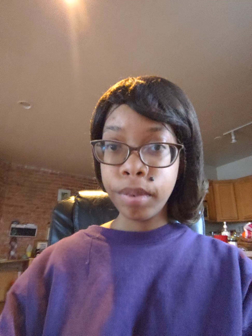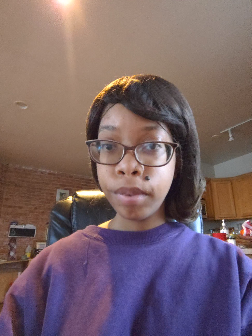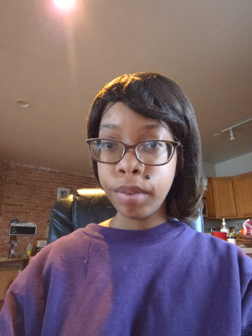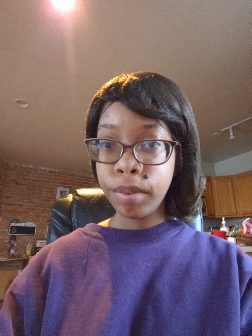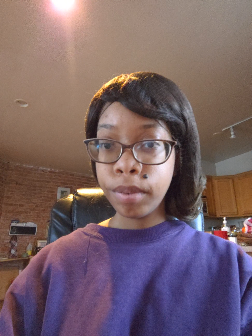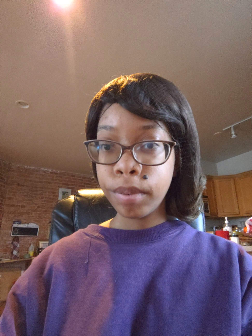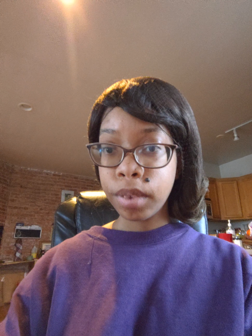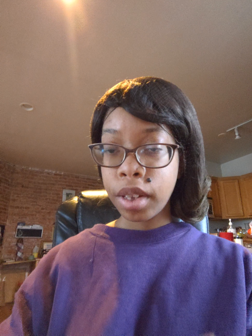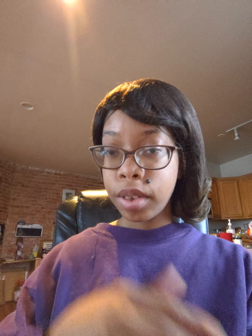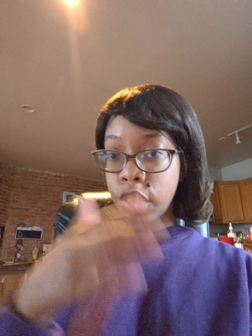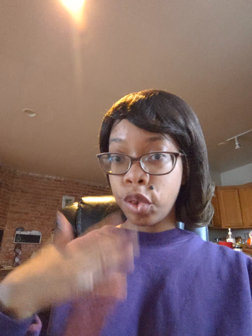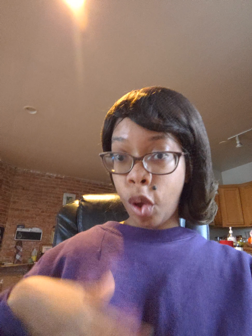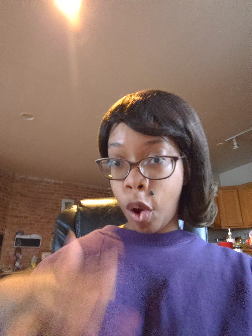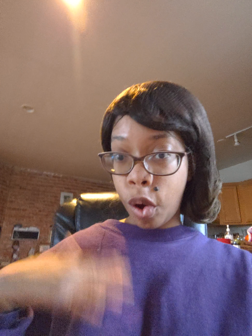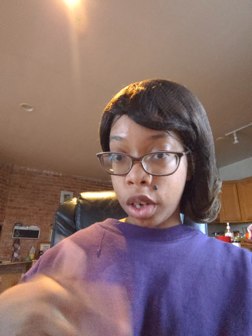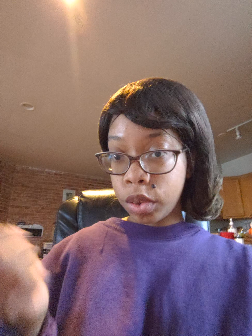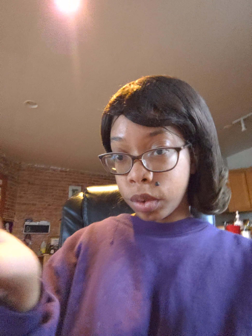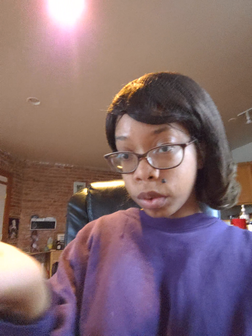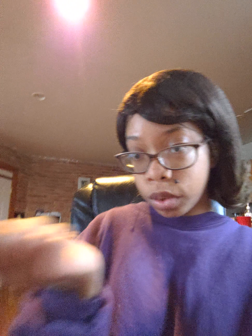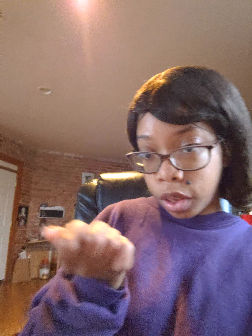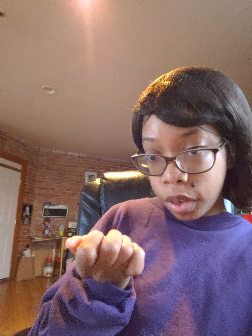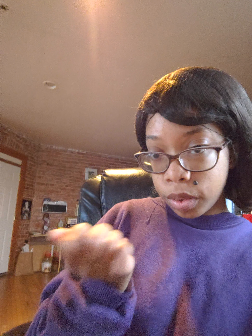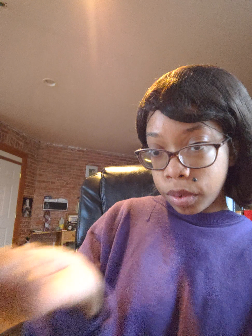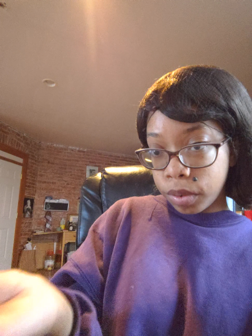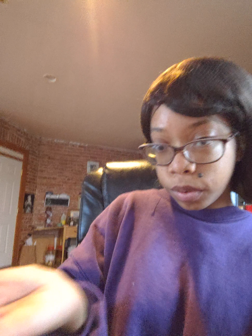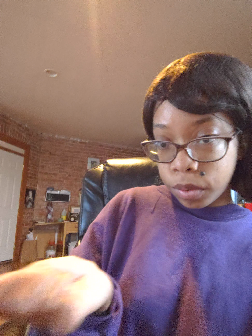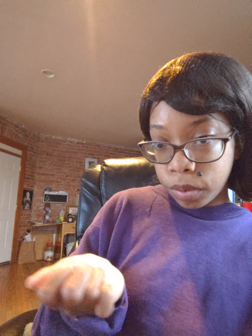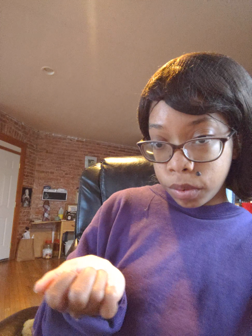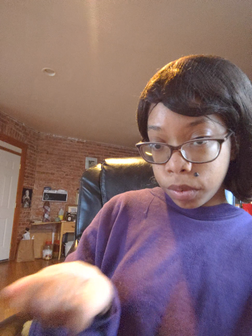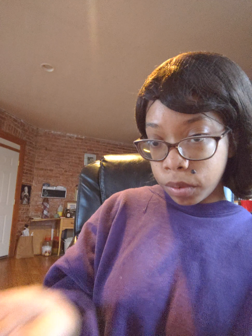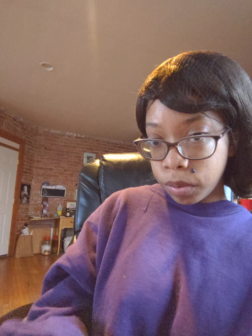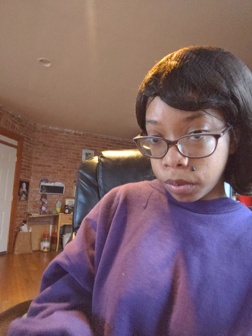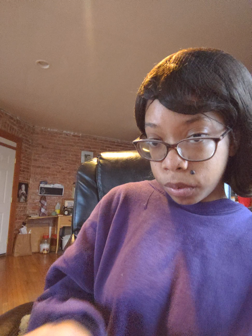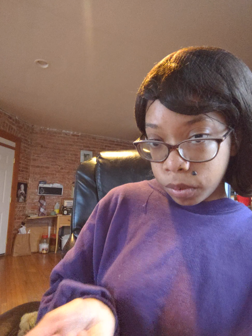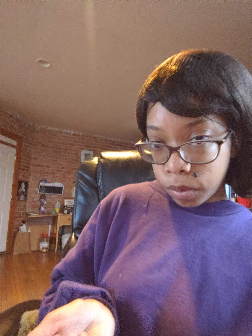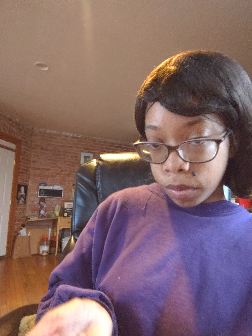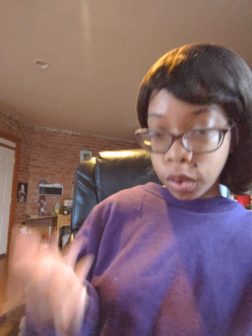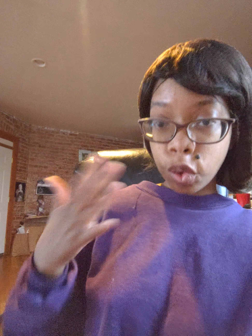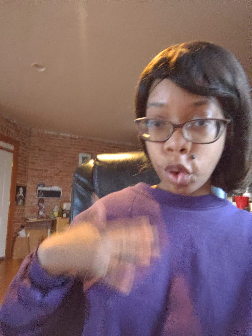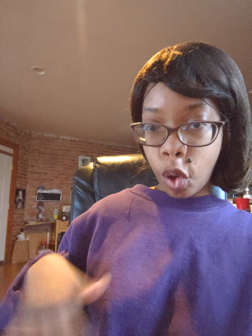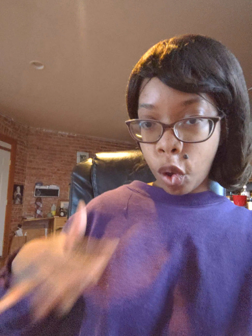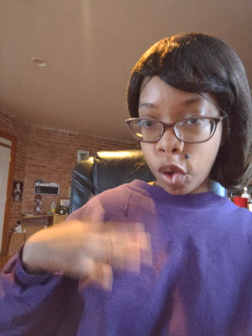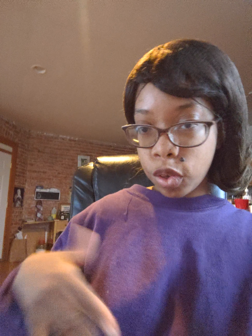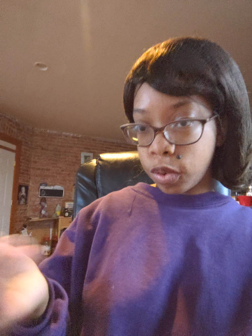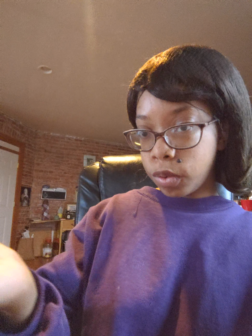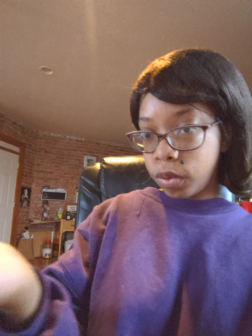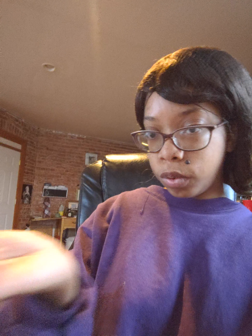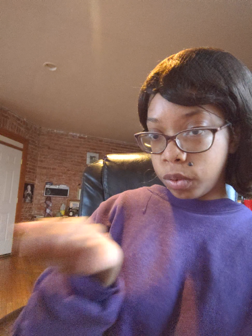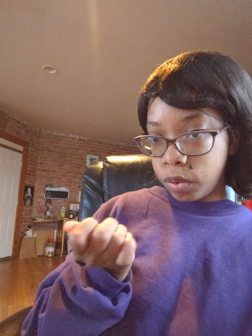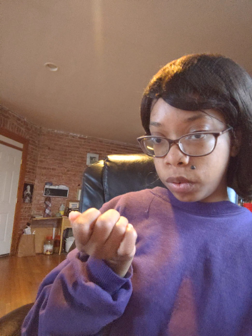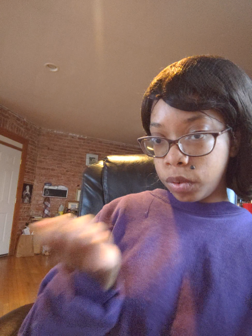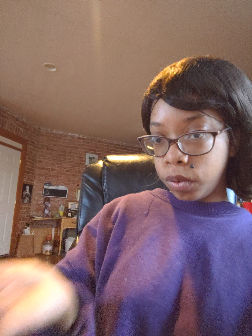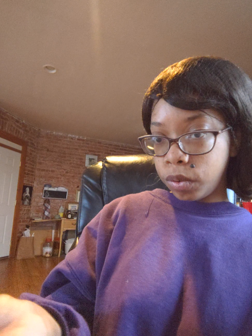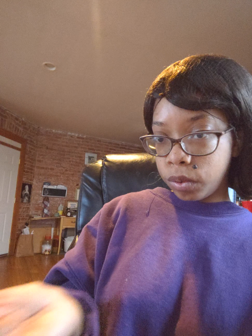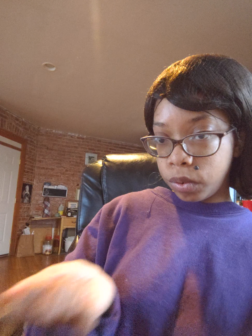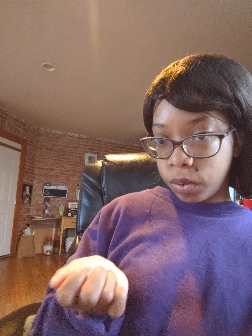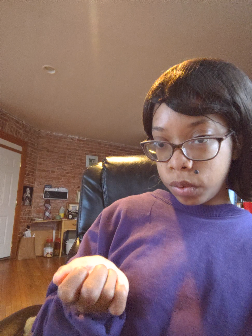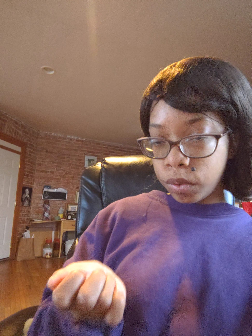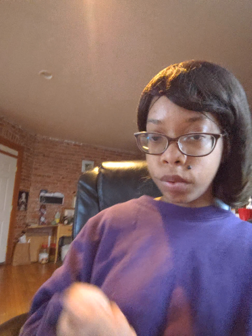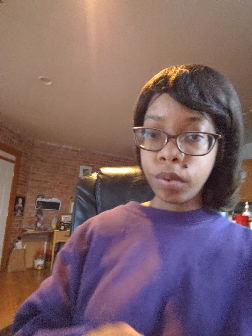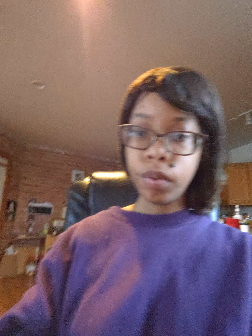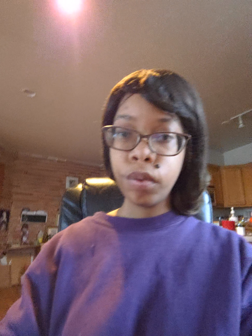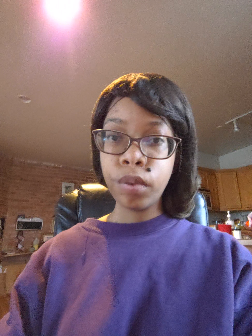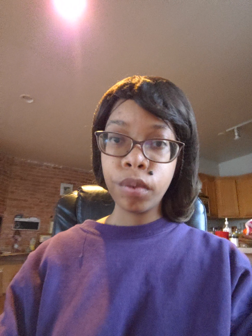drawer